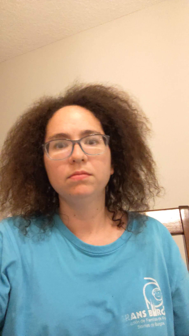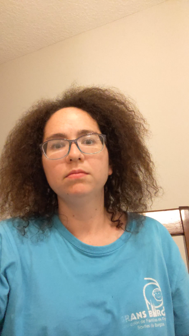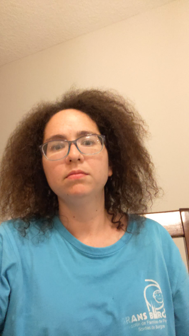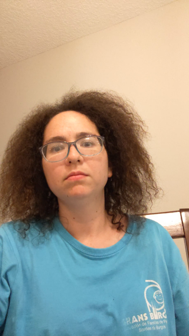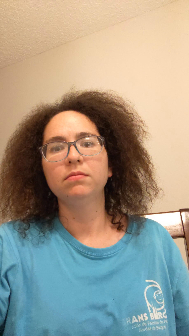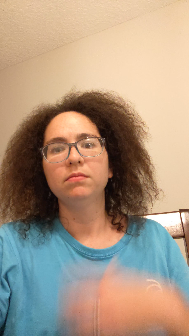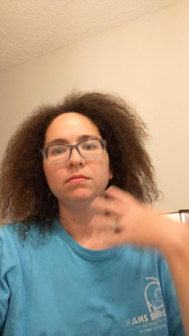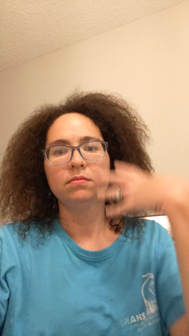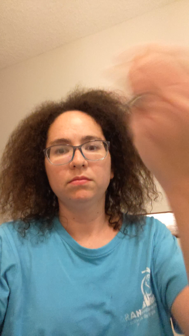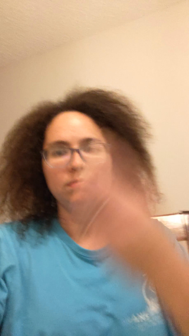got to